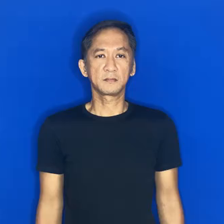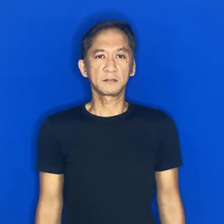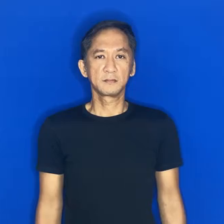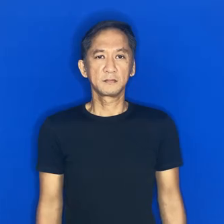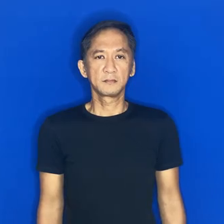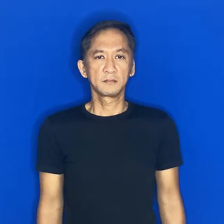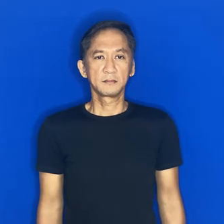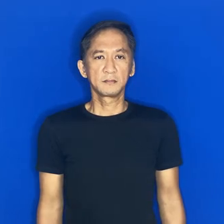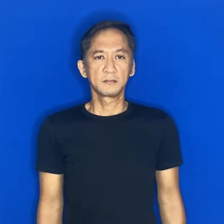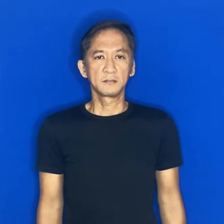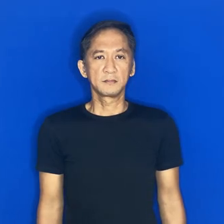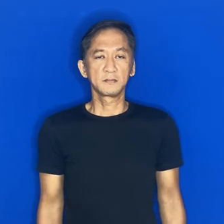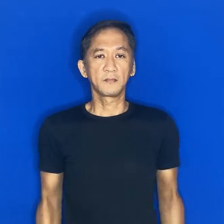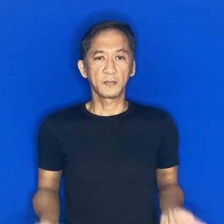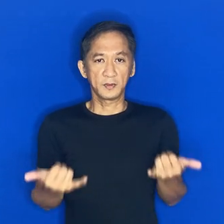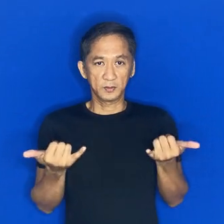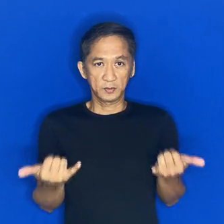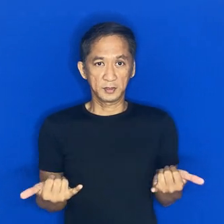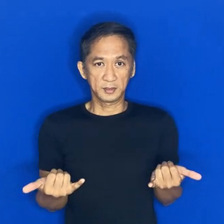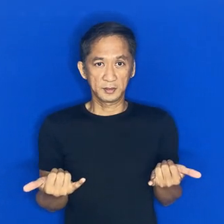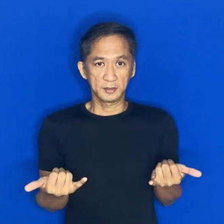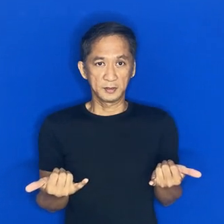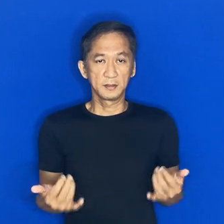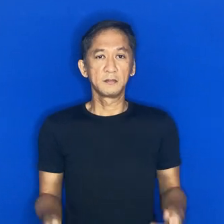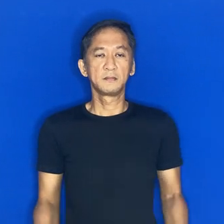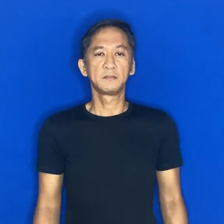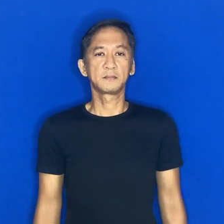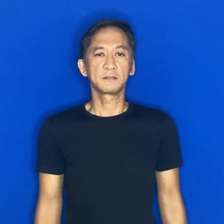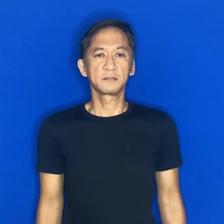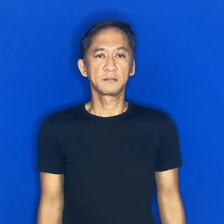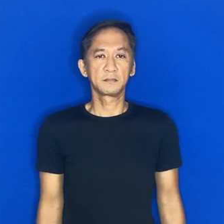today